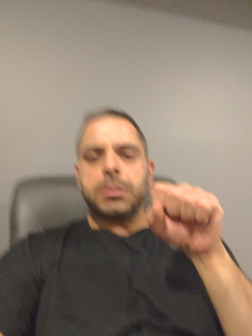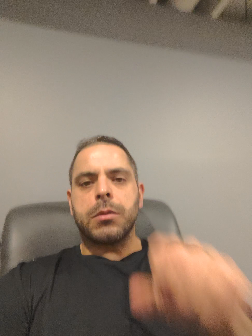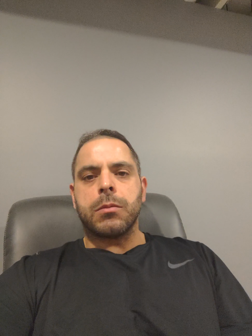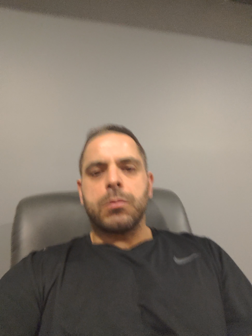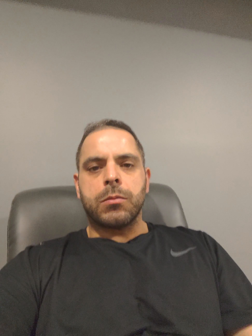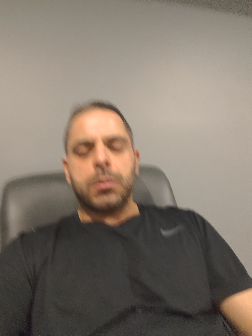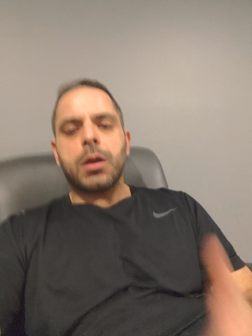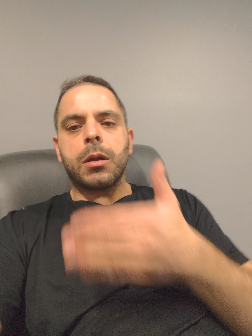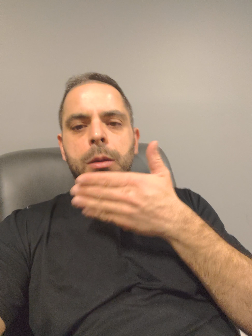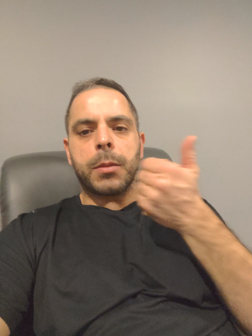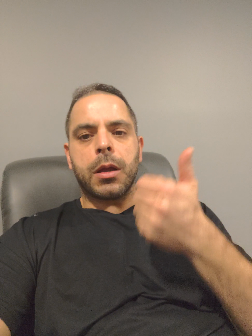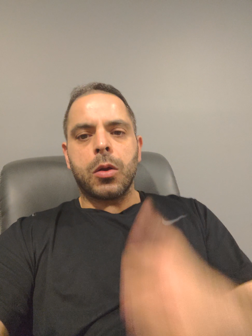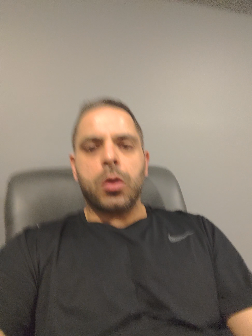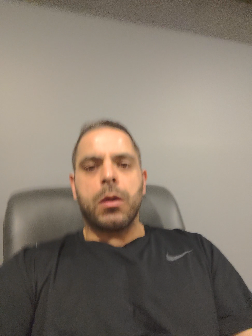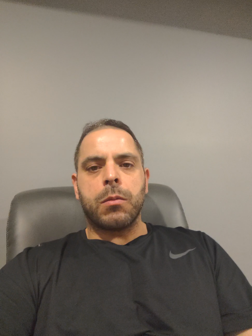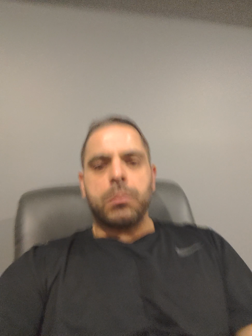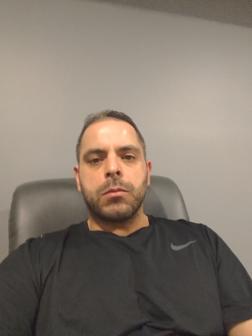better